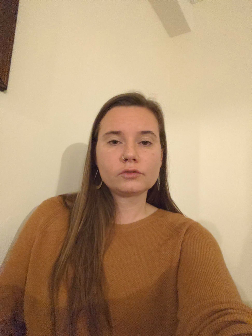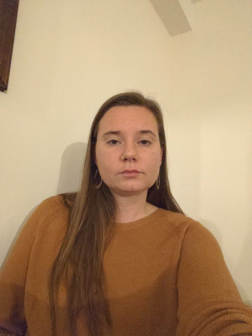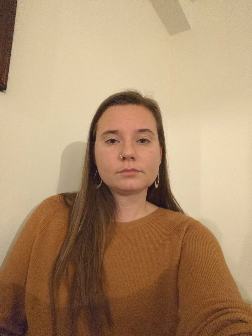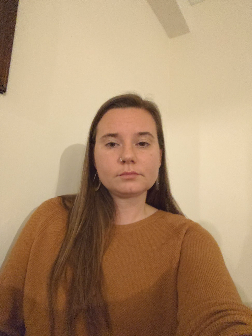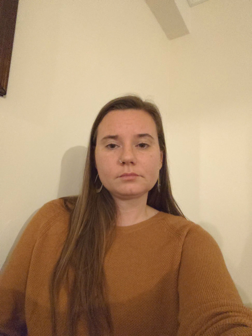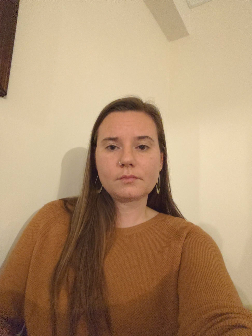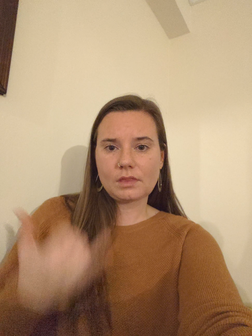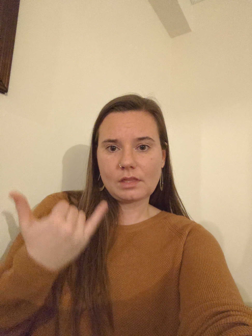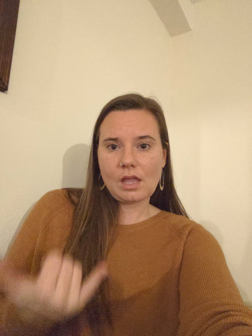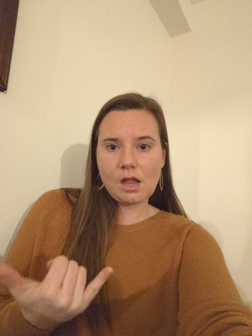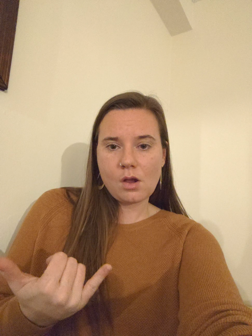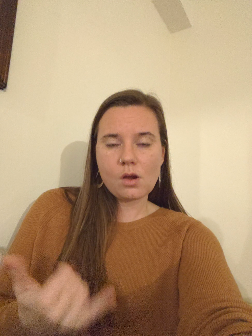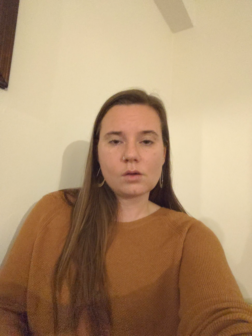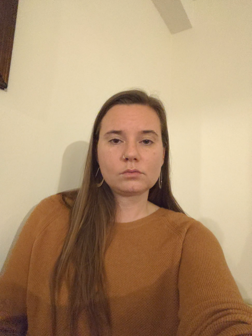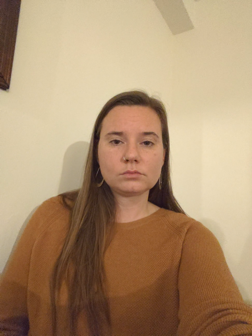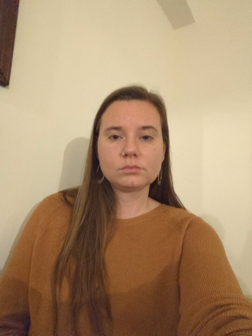now